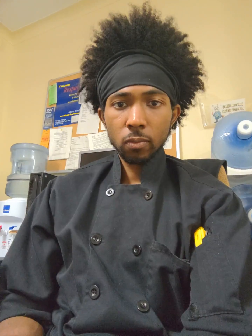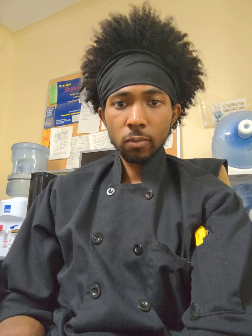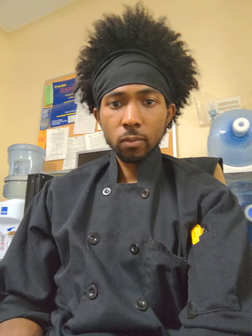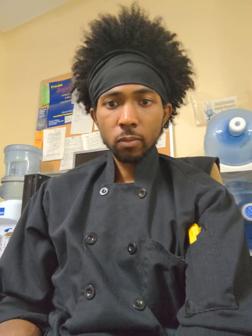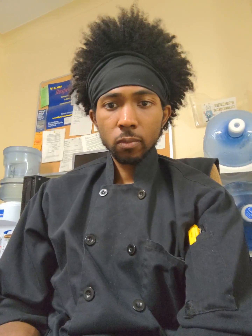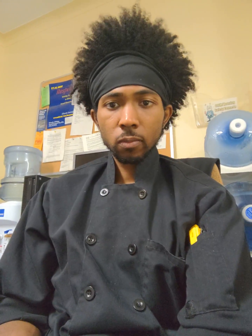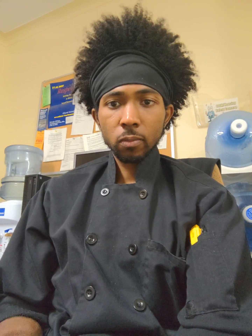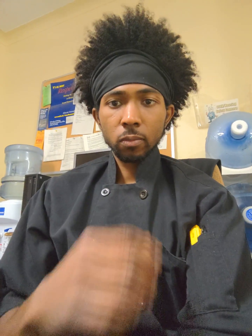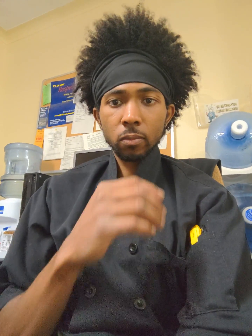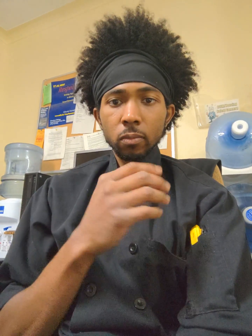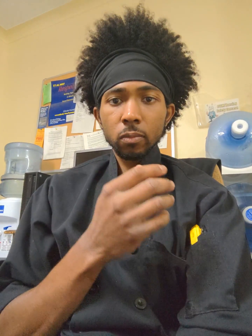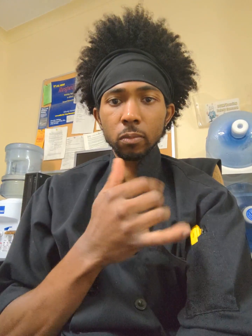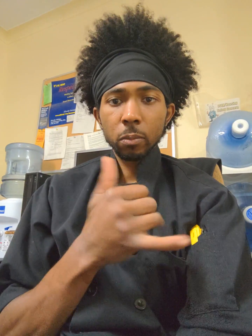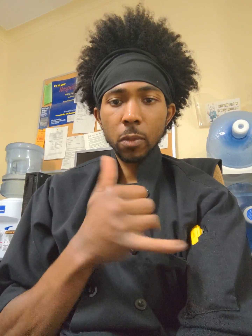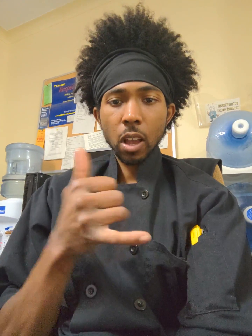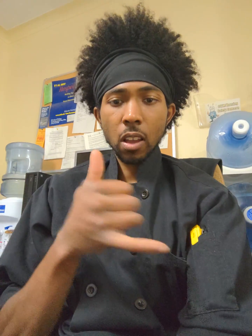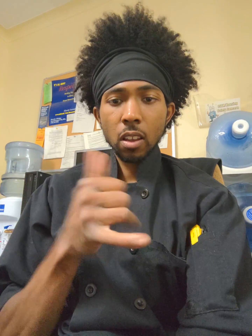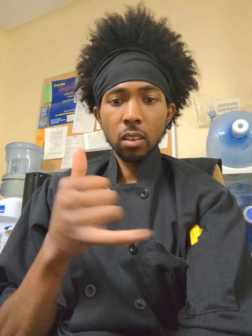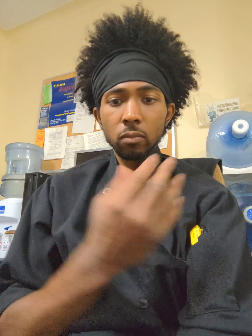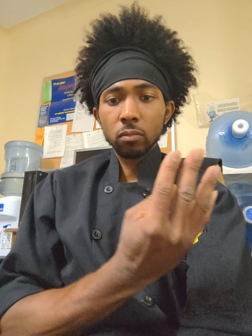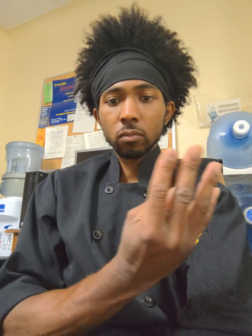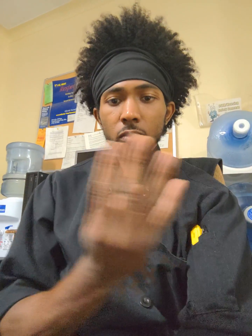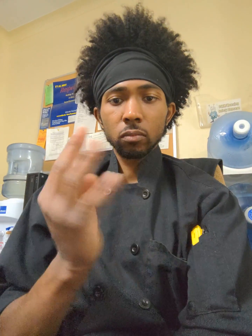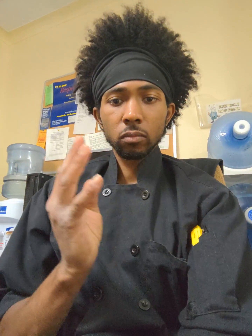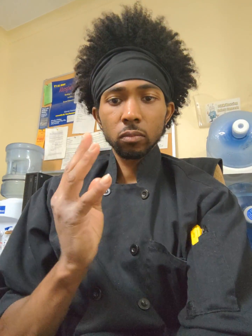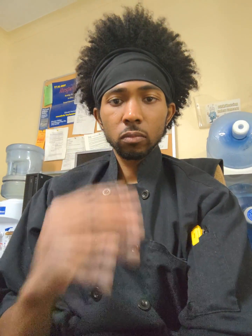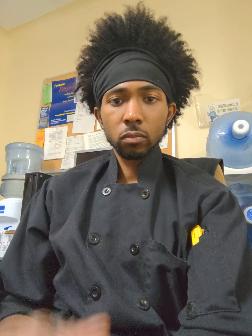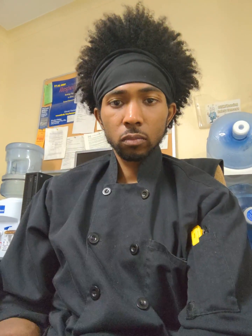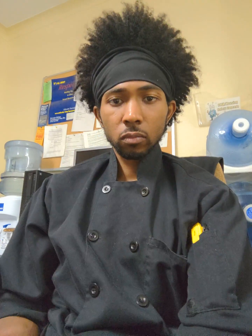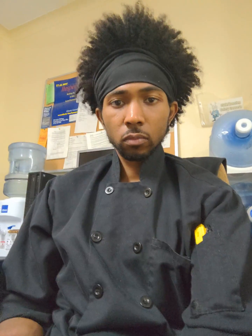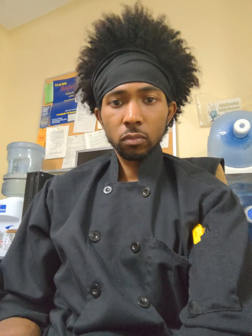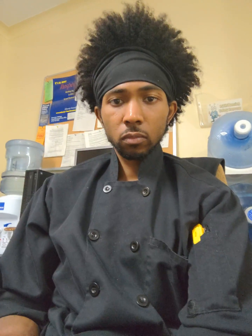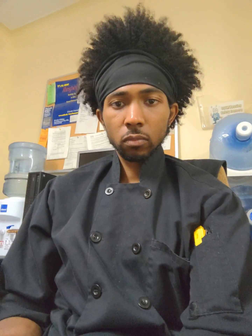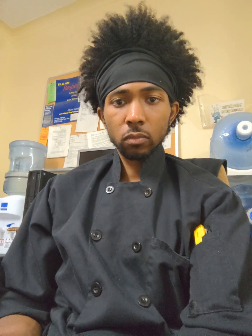playpen